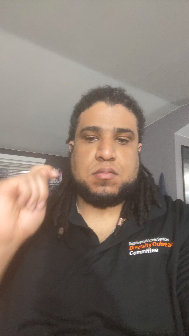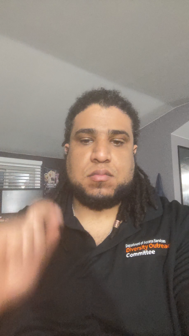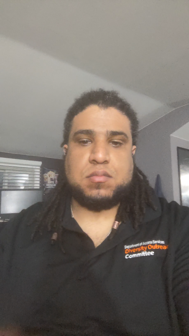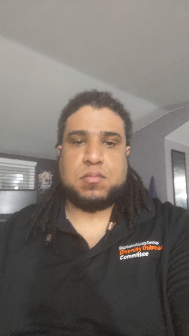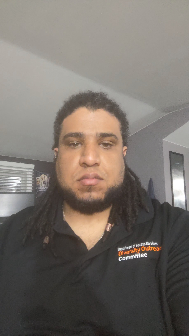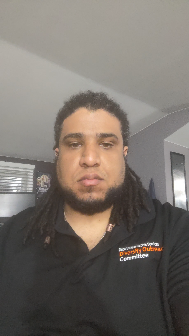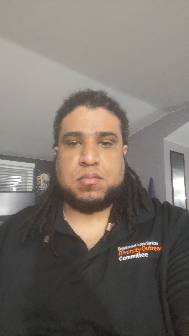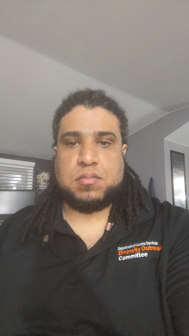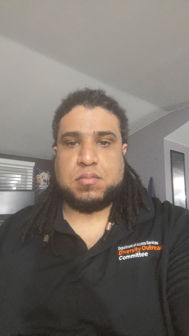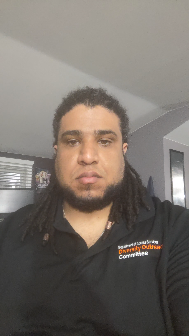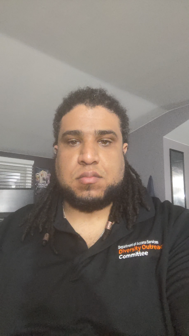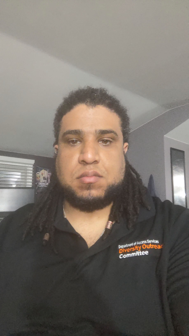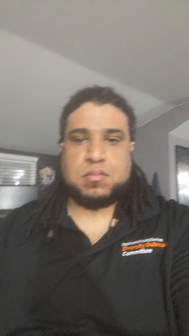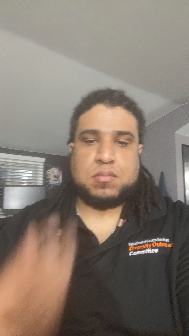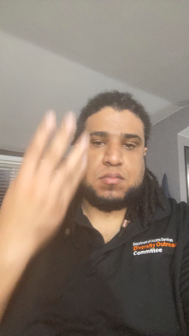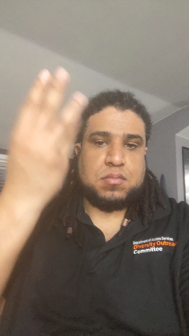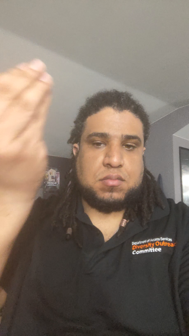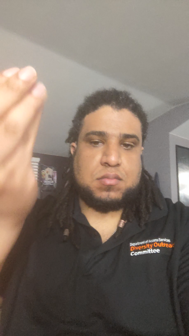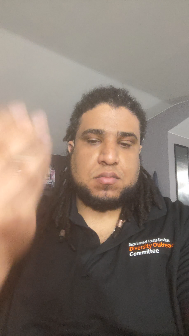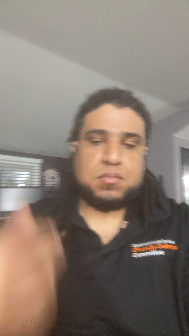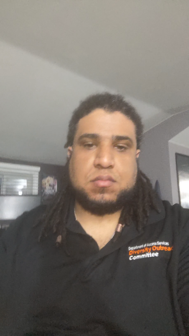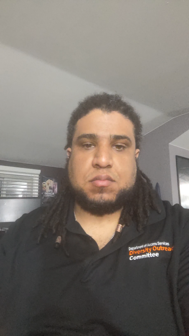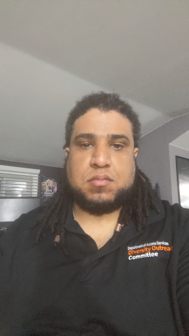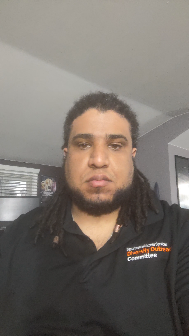going to